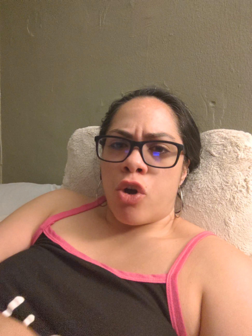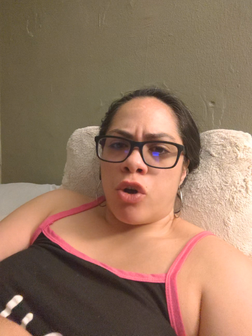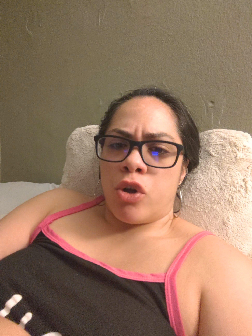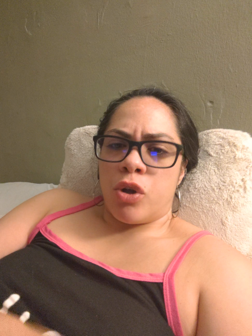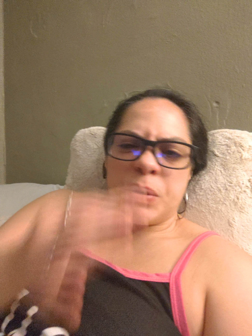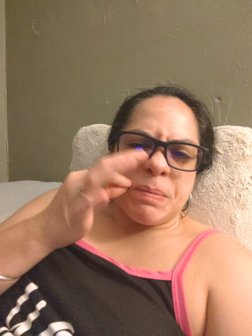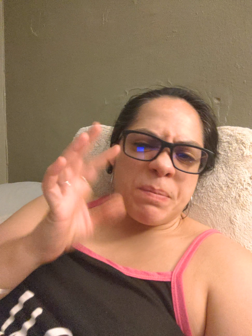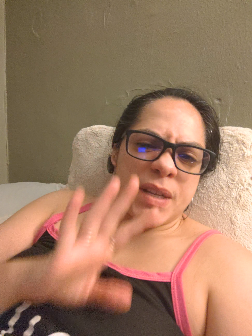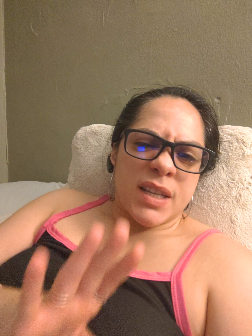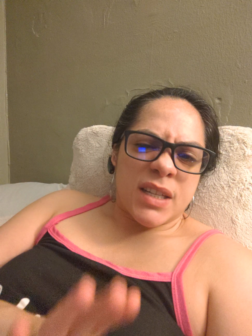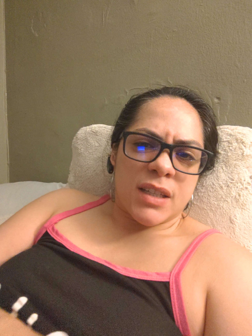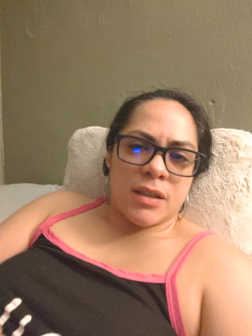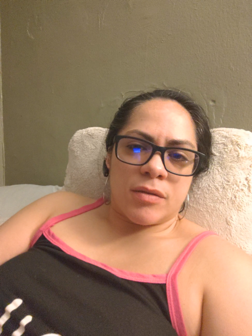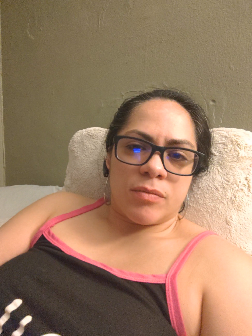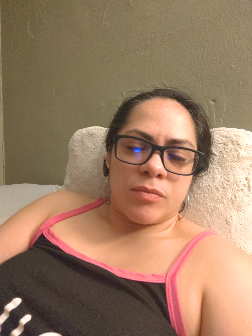bee